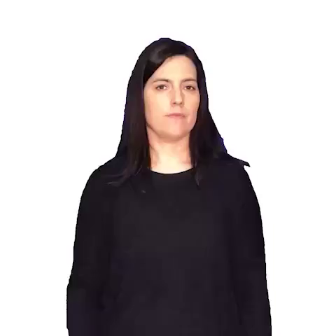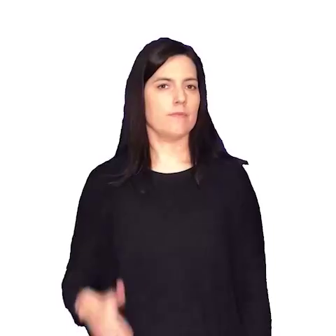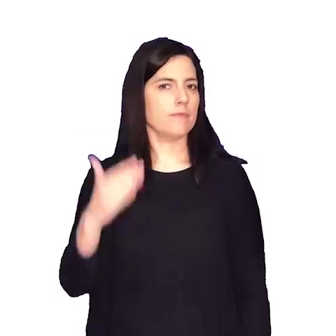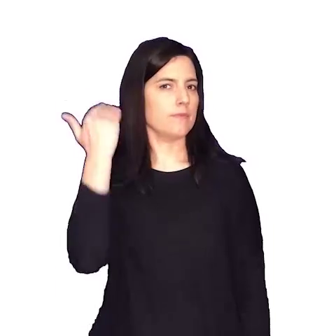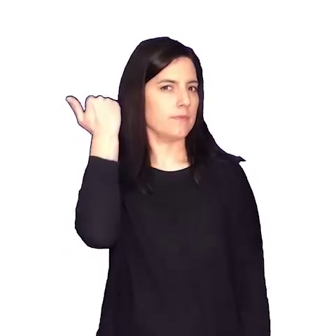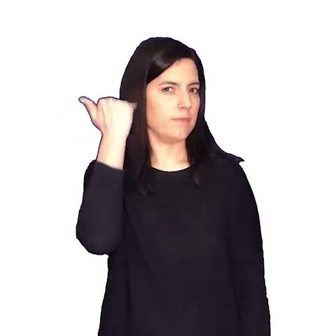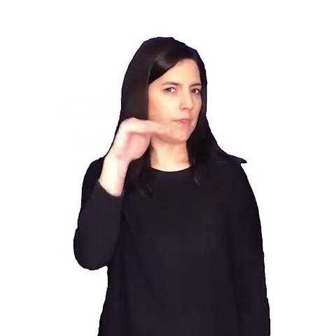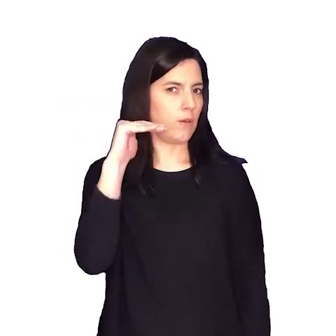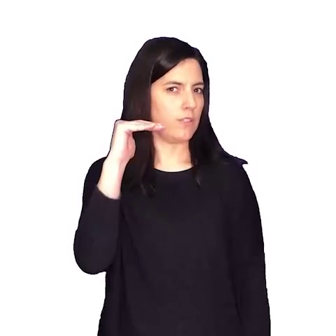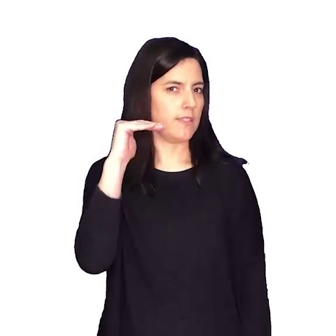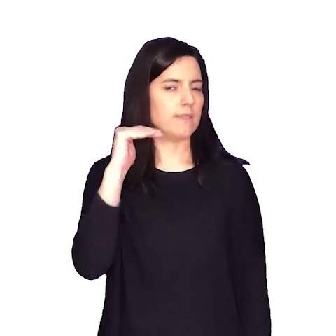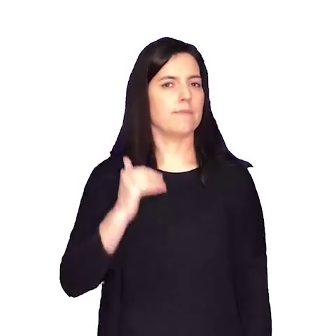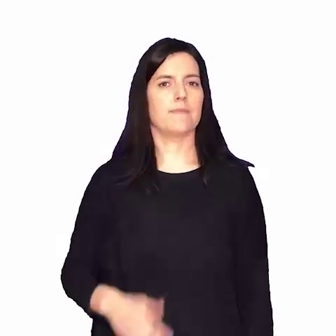hipoacusico